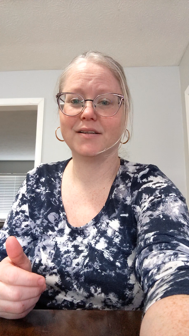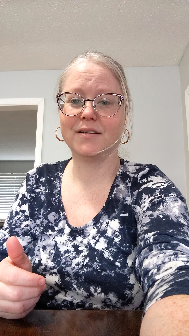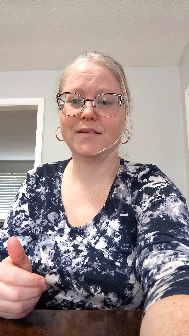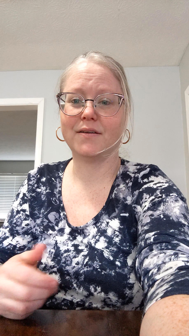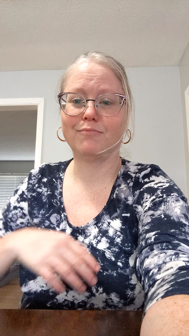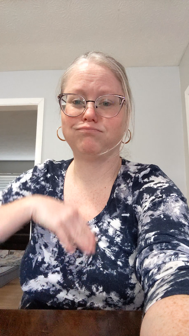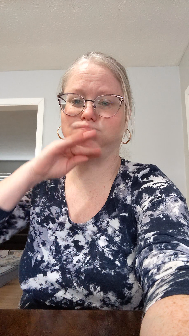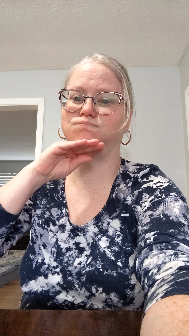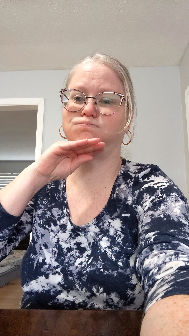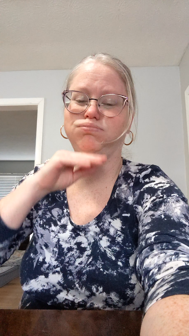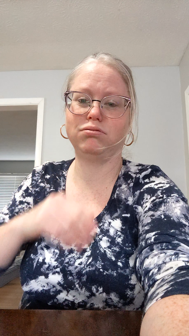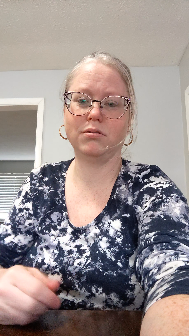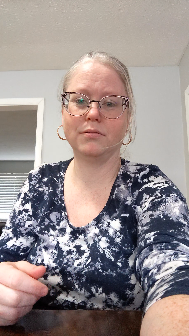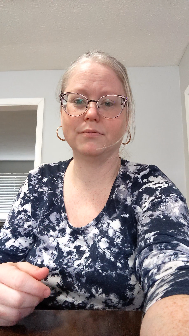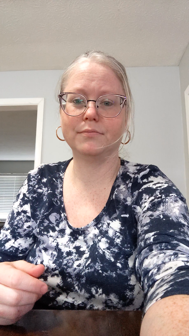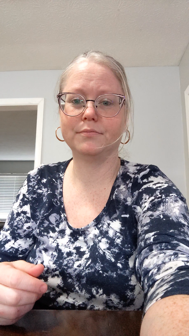full